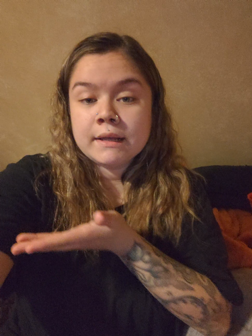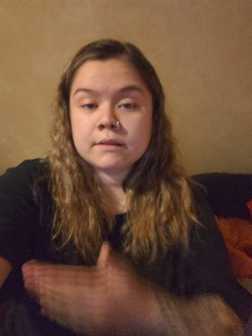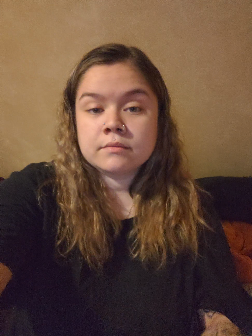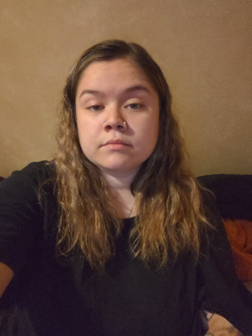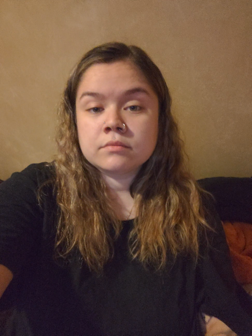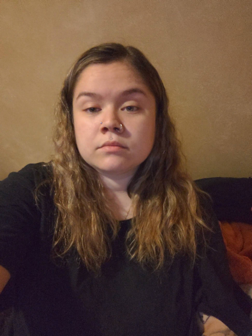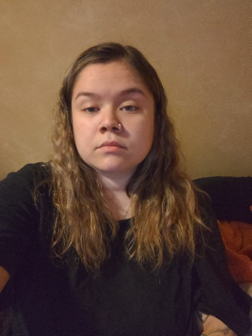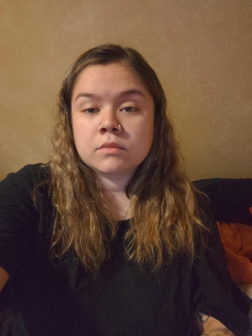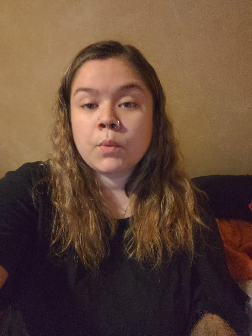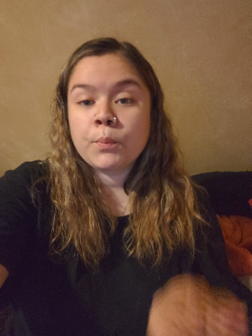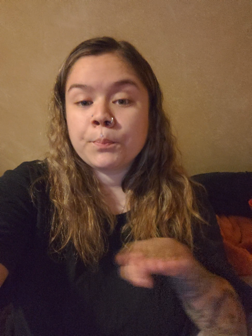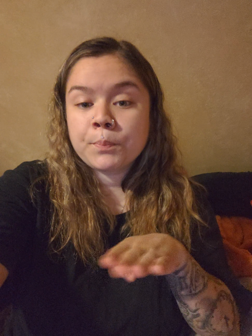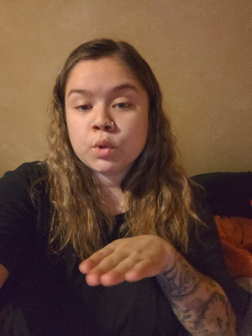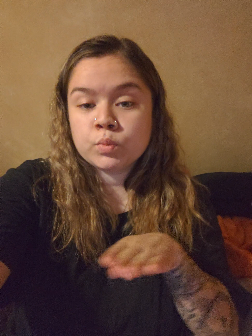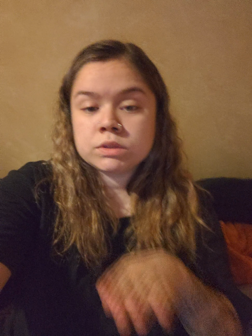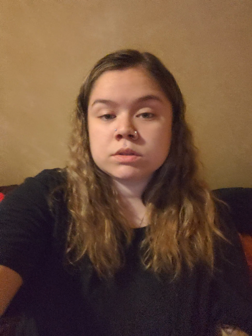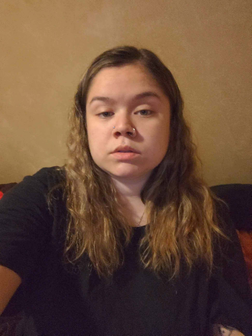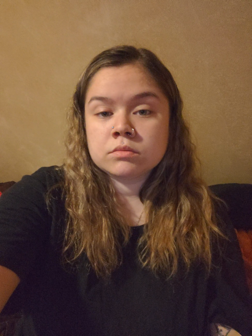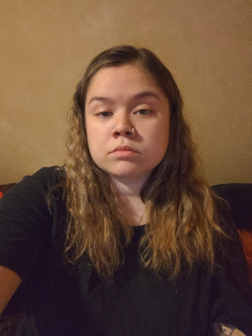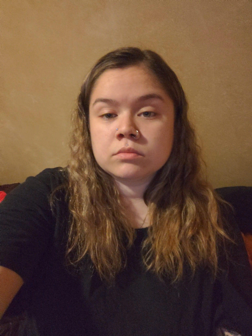boots